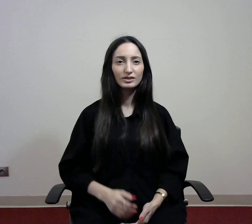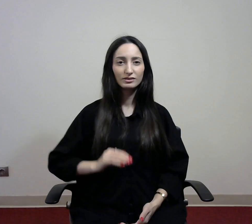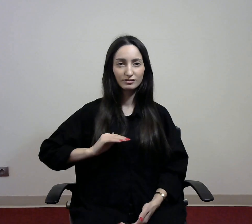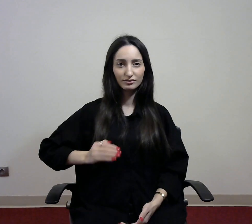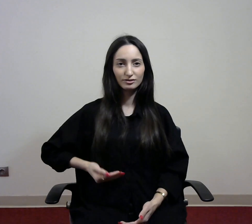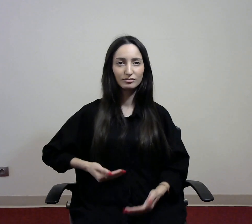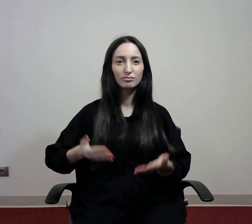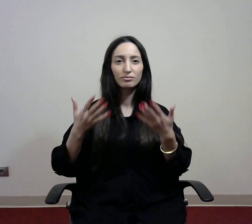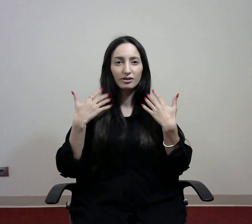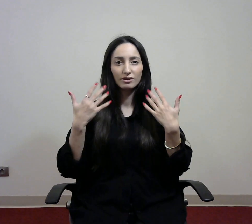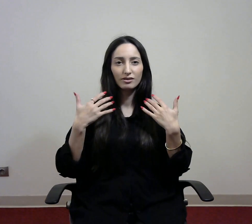bağ